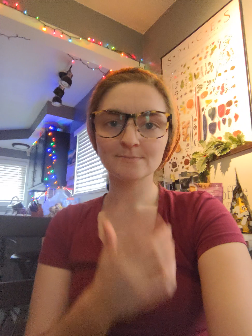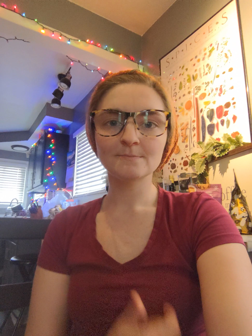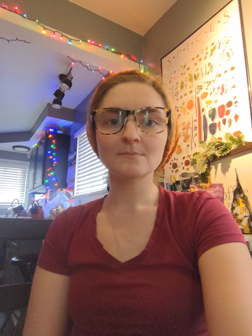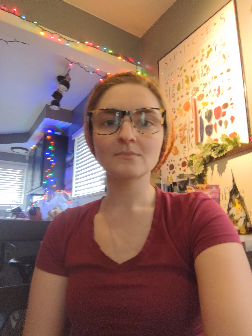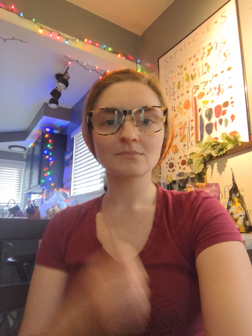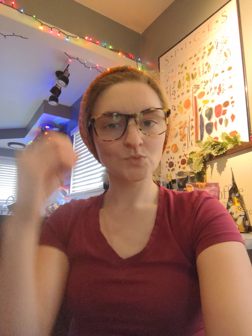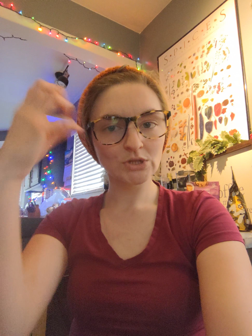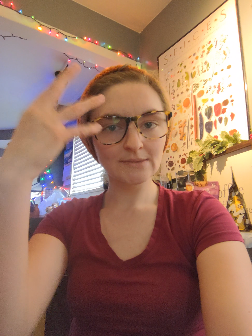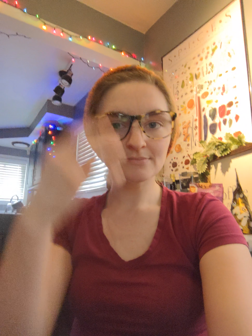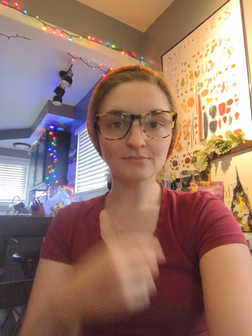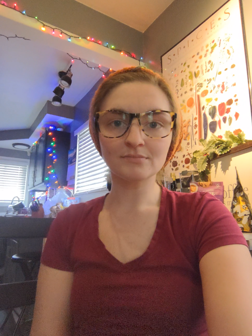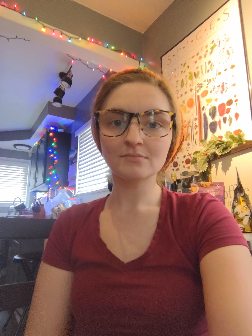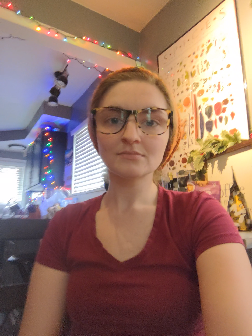shower